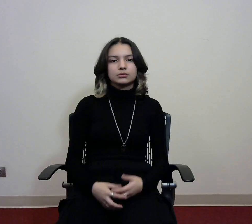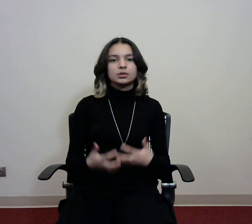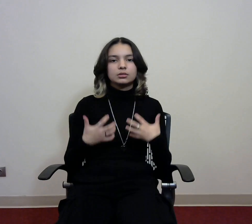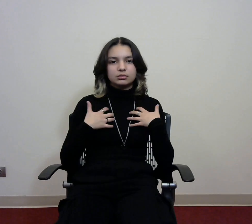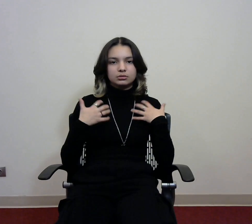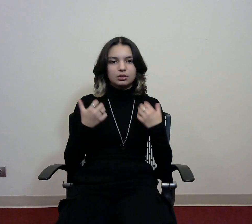sağlam